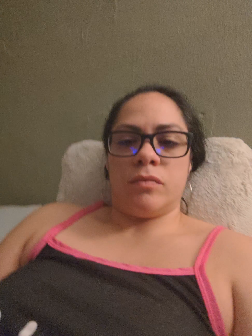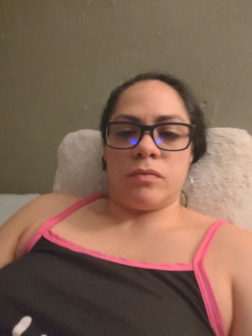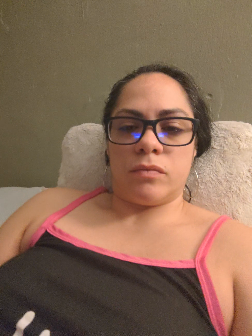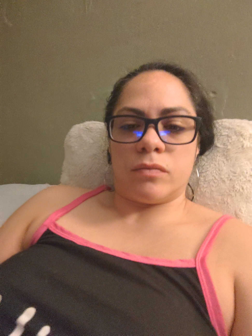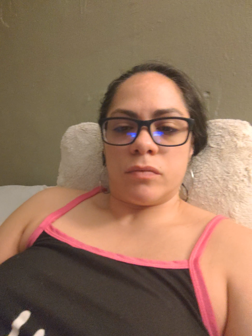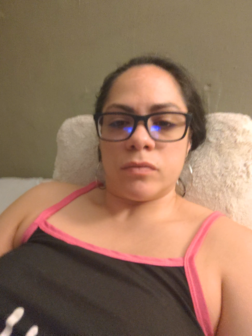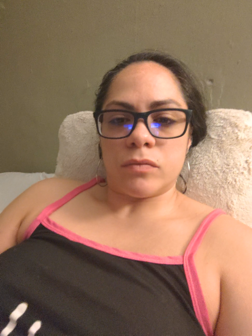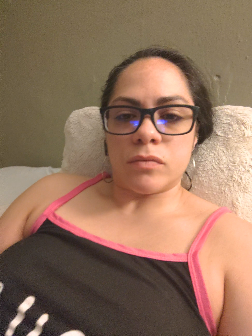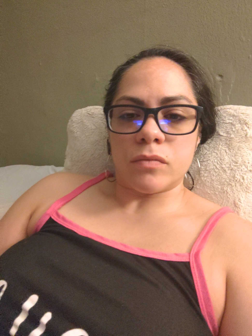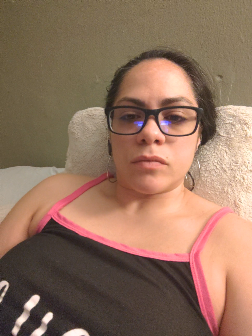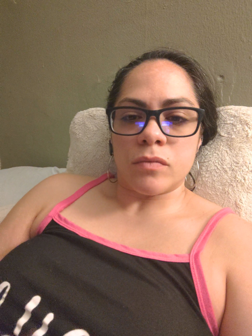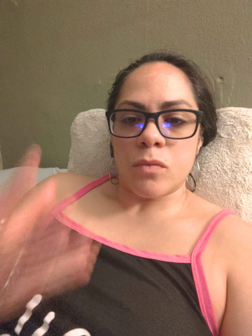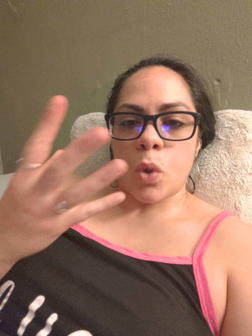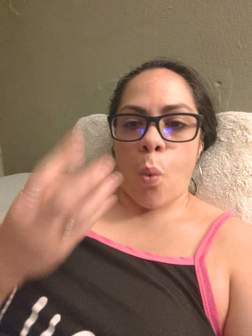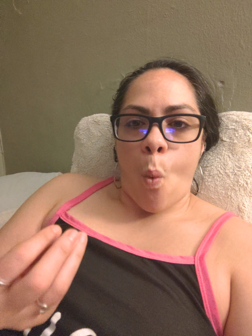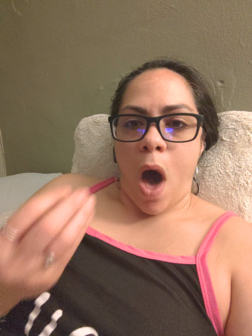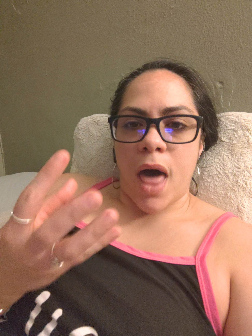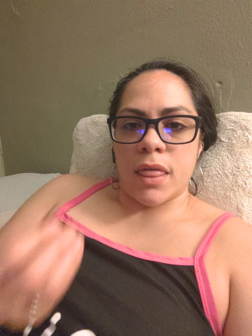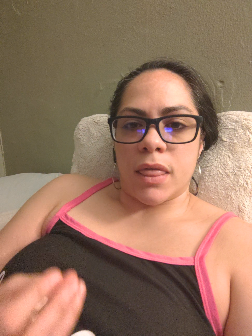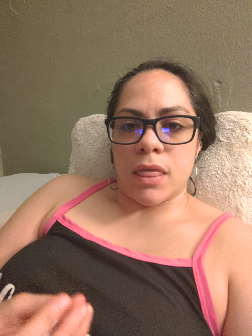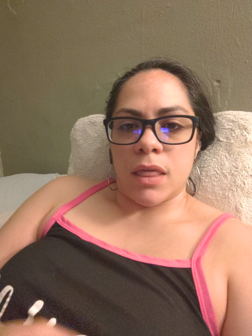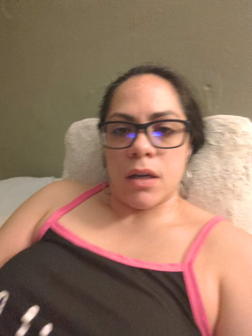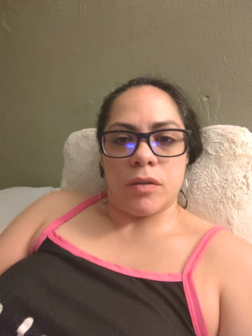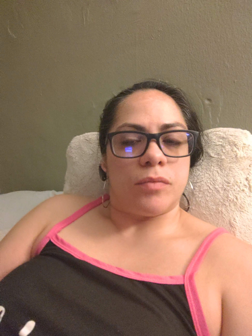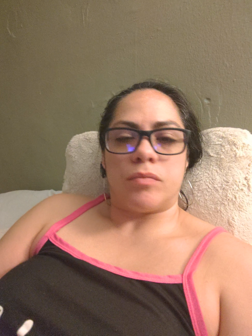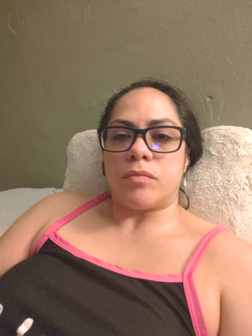wet